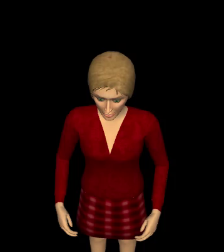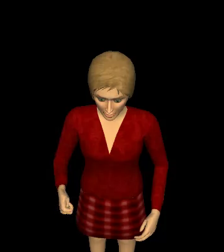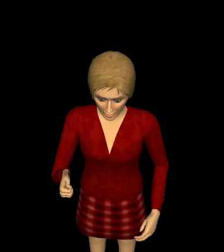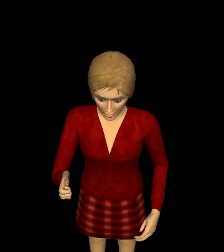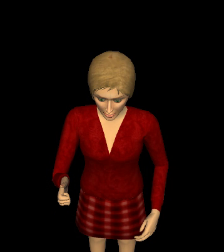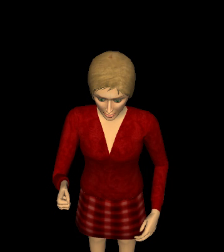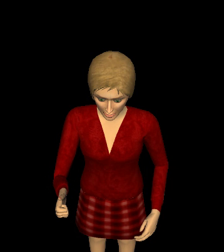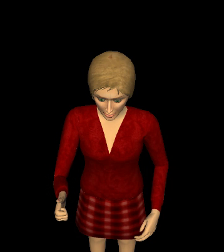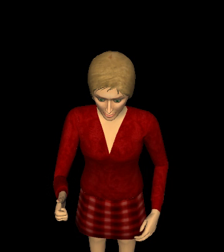قريبا